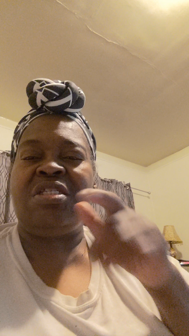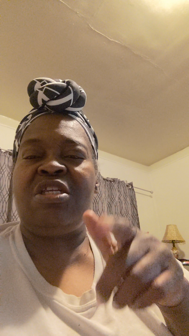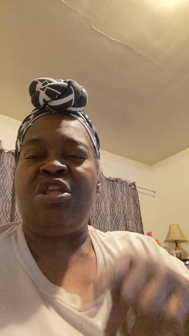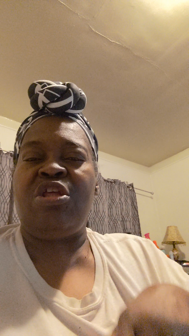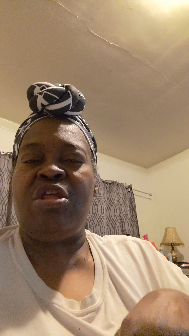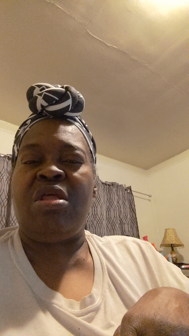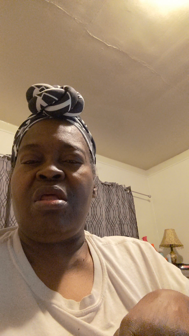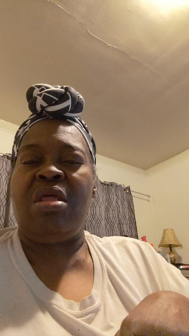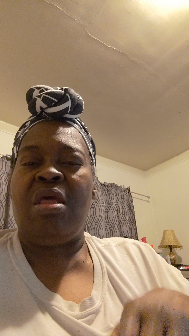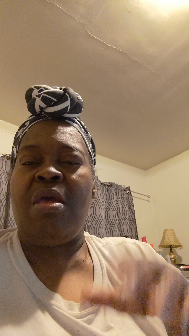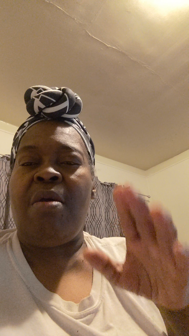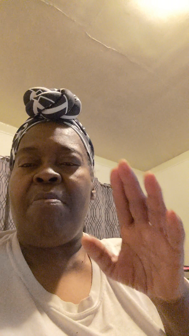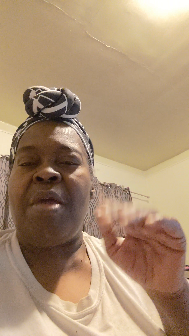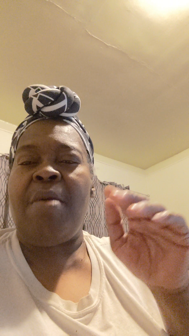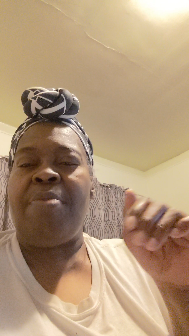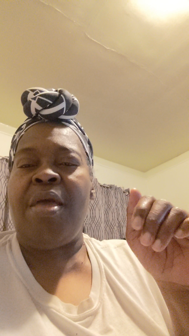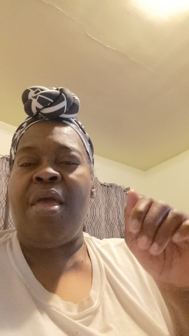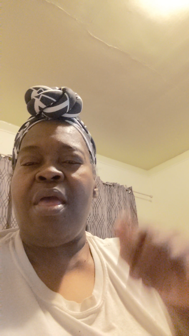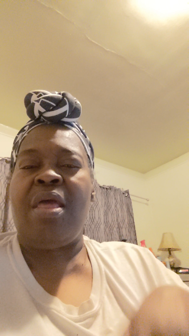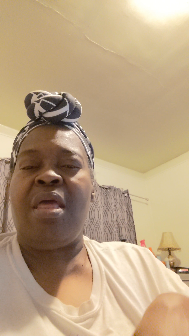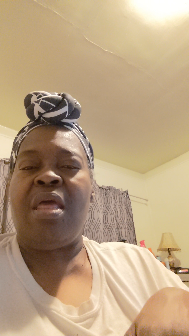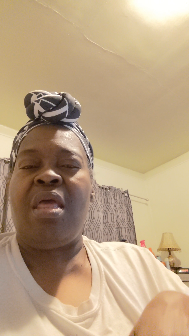baa baa